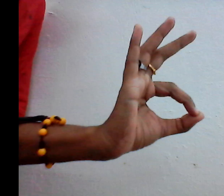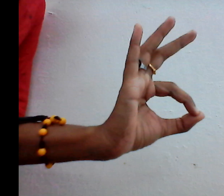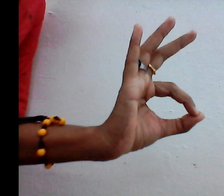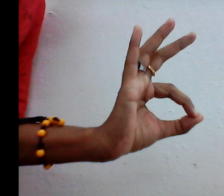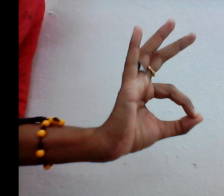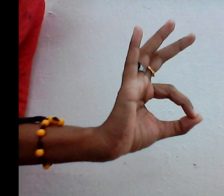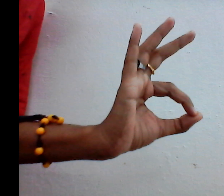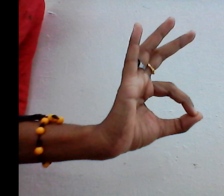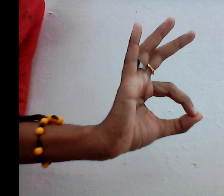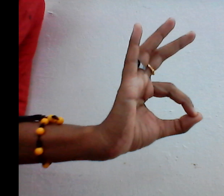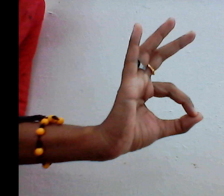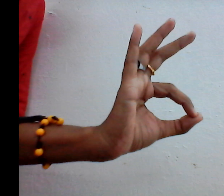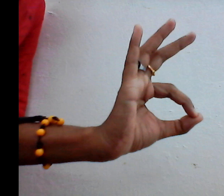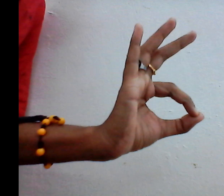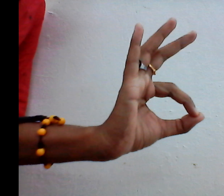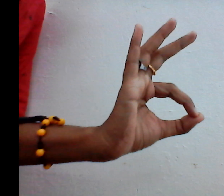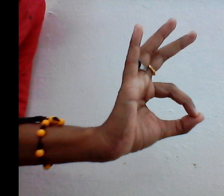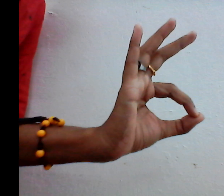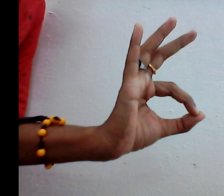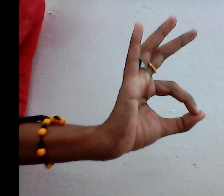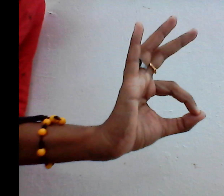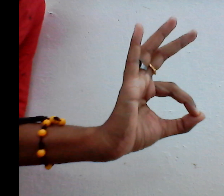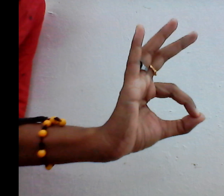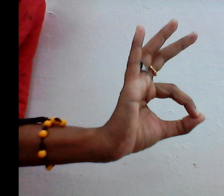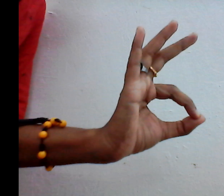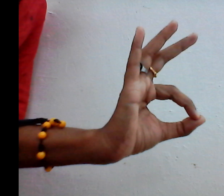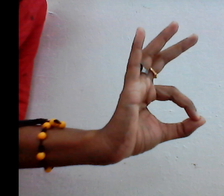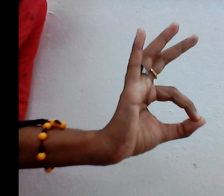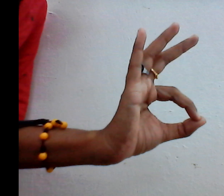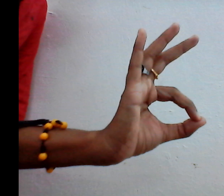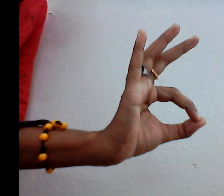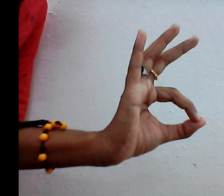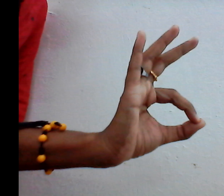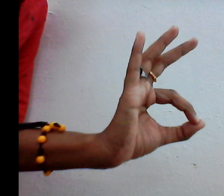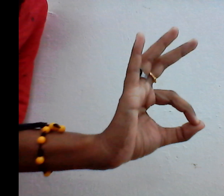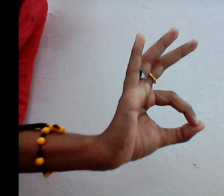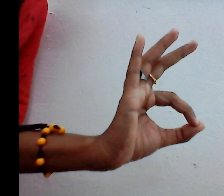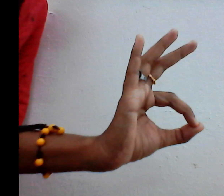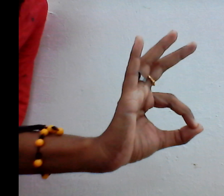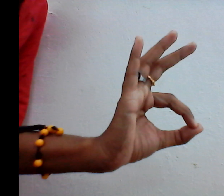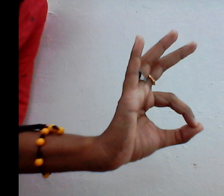ഒ